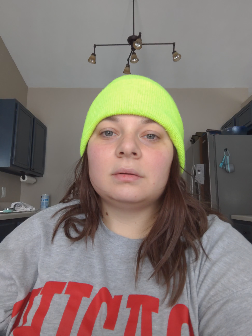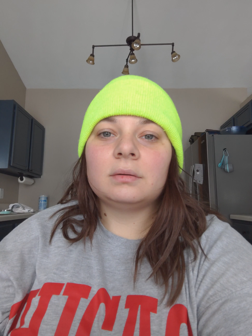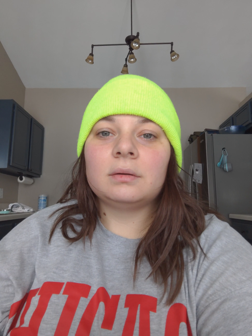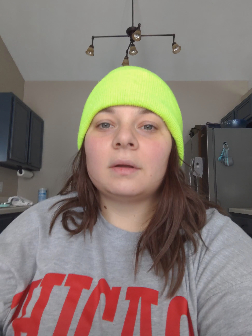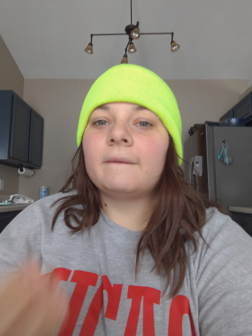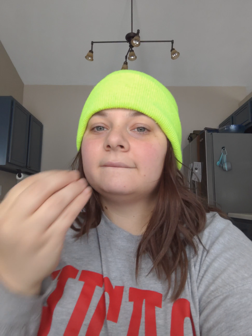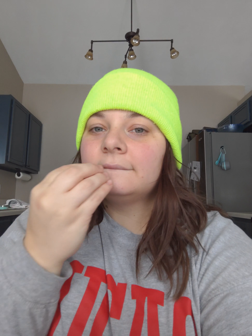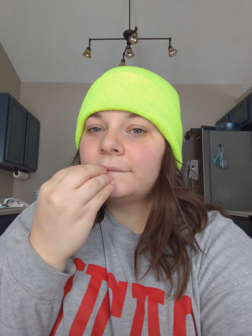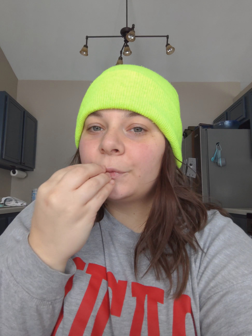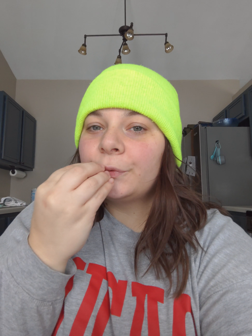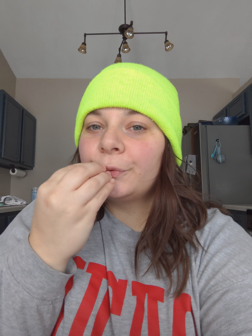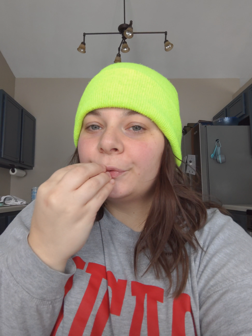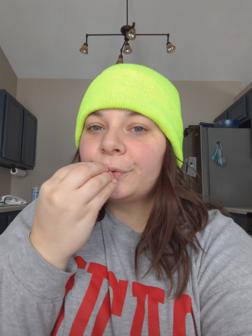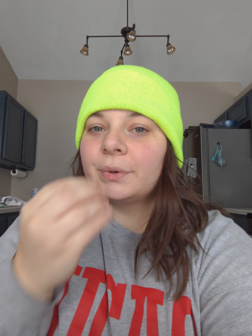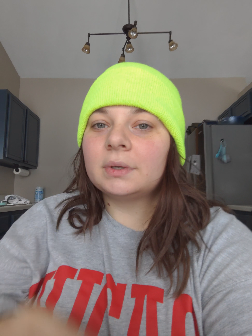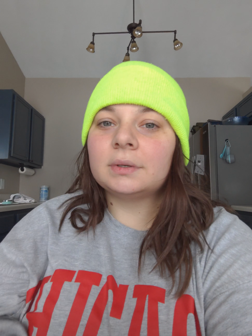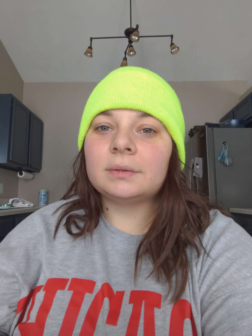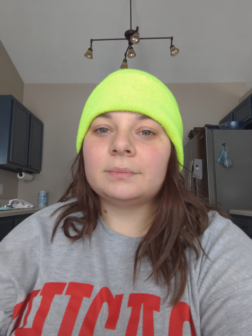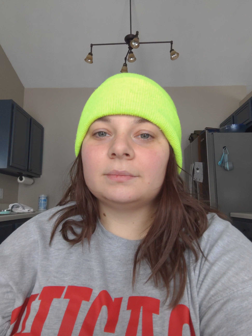food